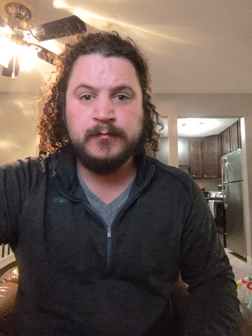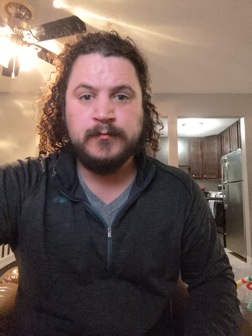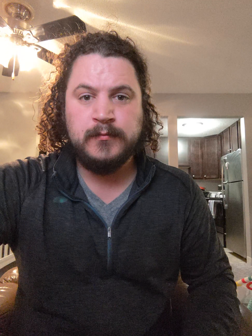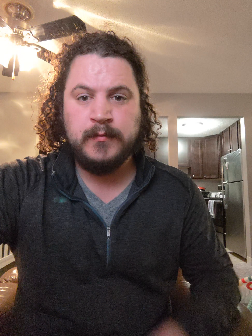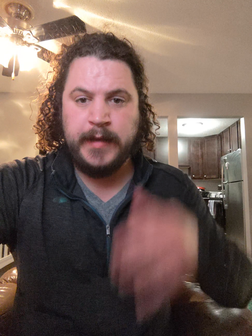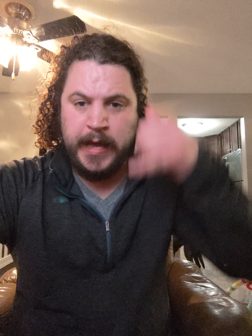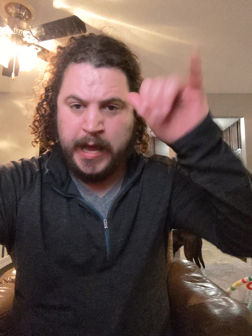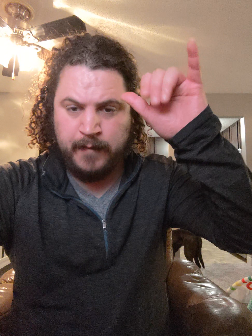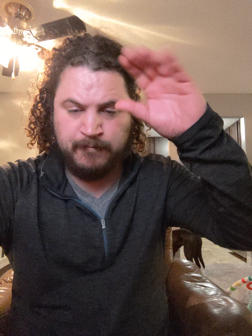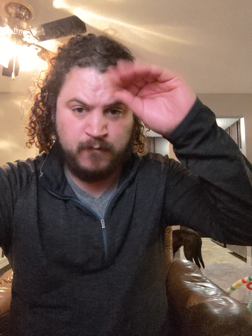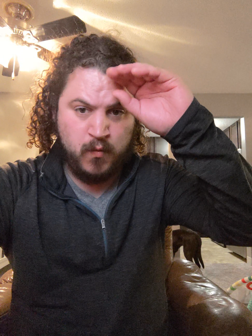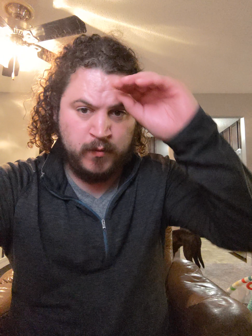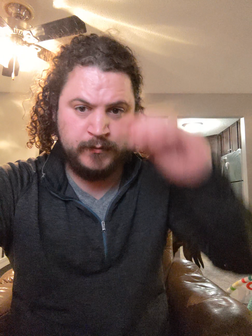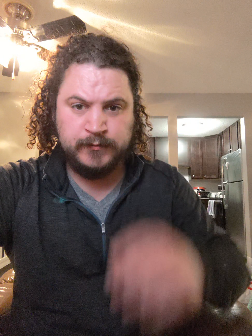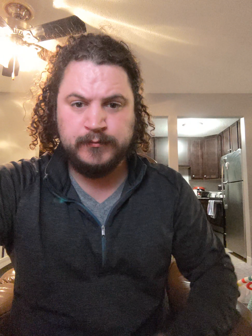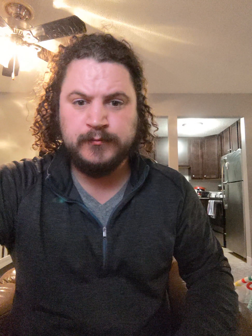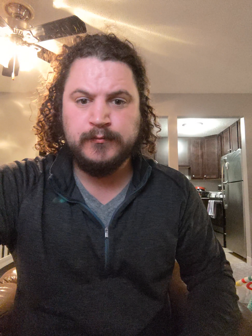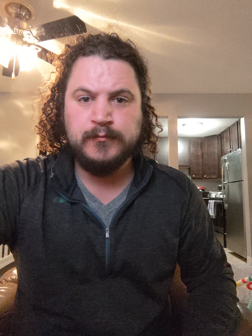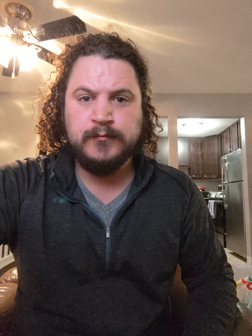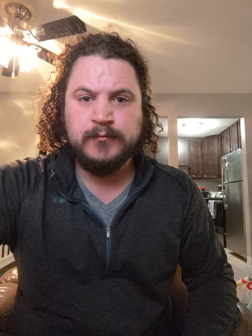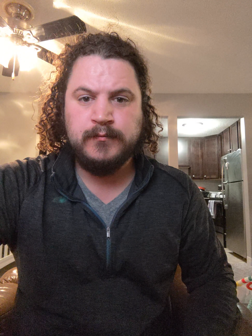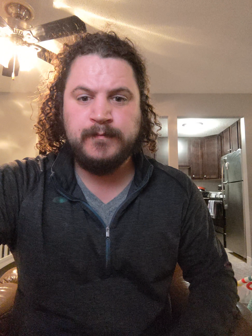cowboy